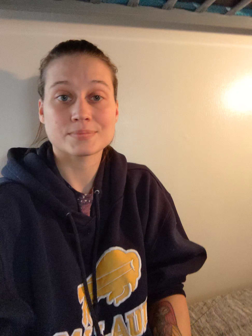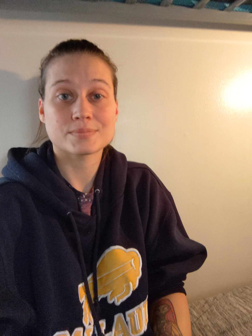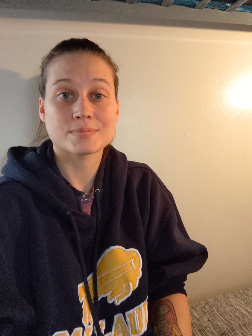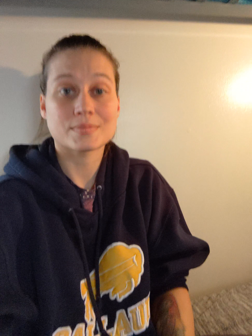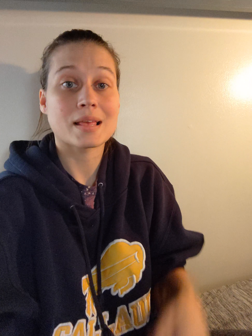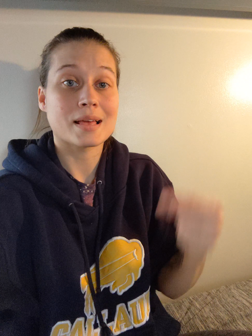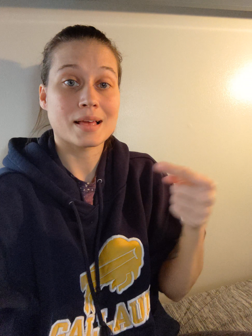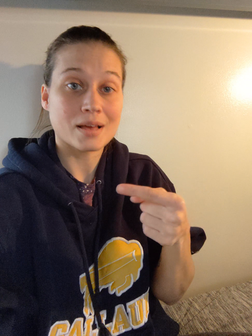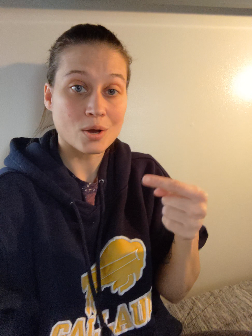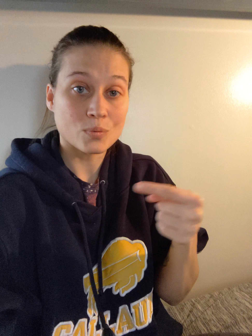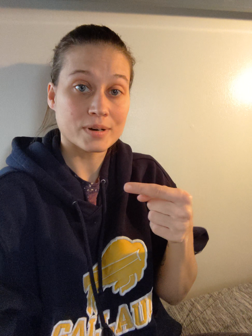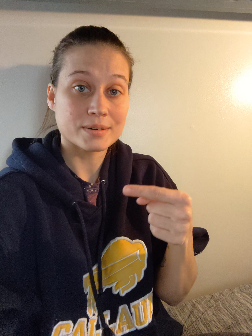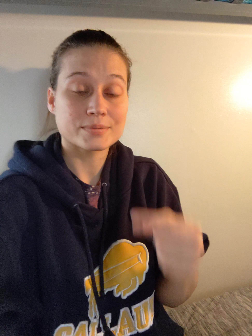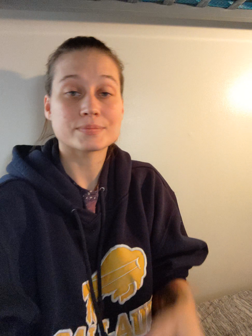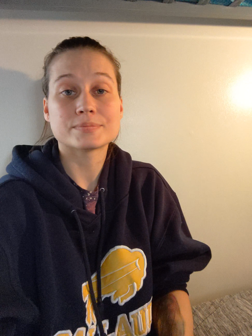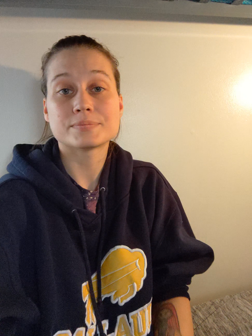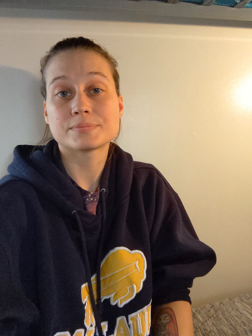owie